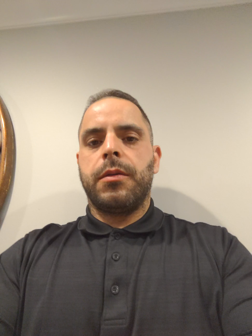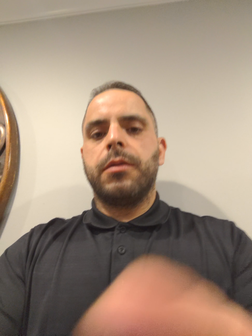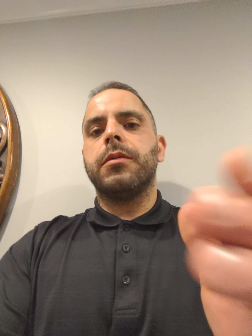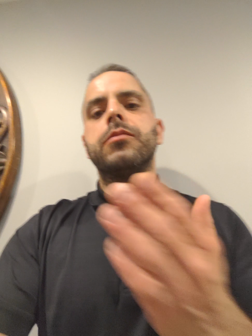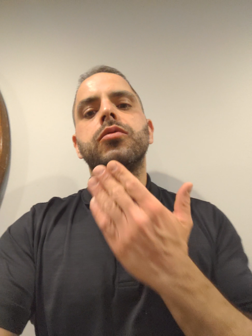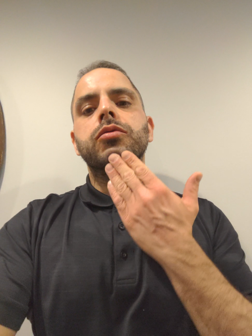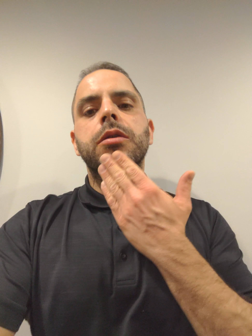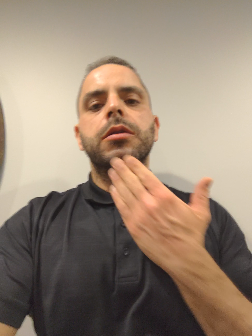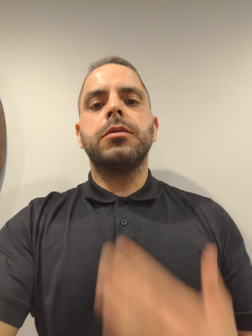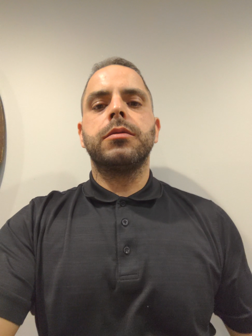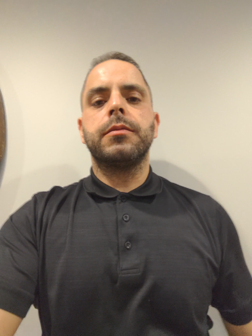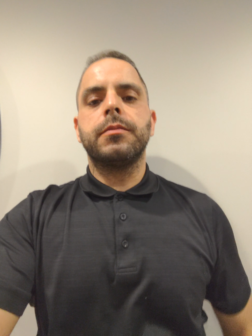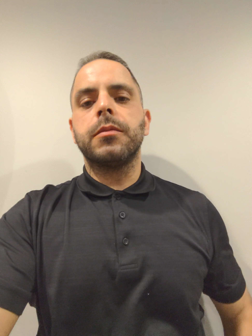chin